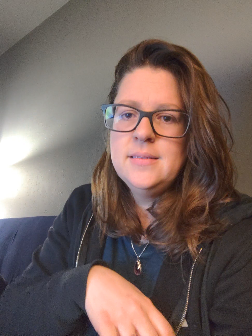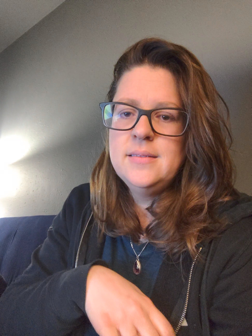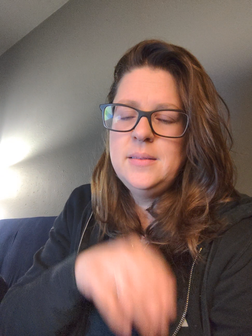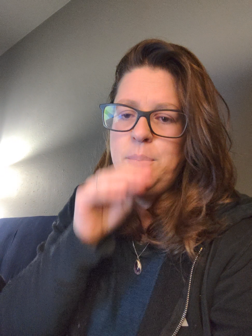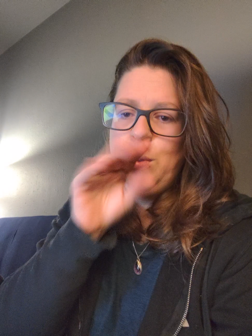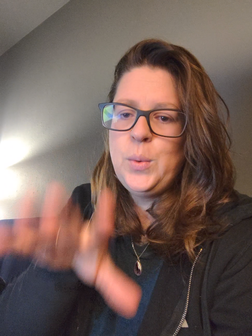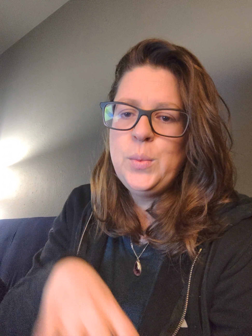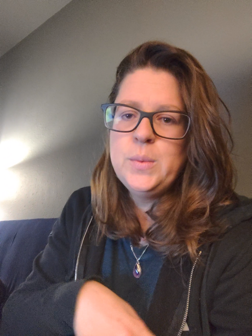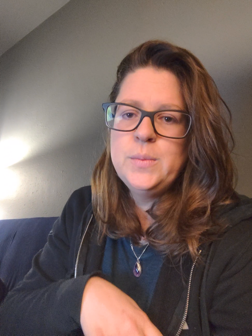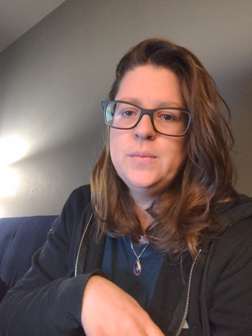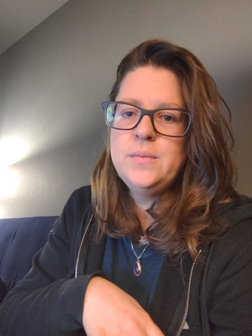blow